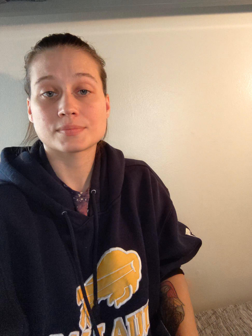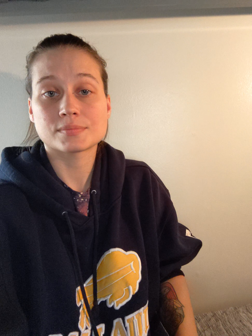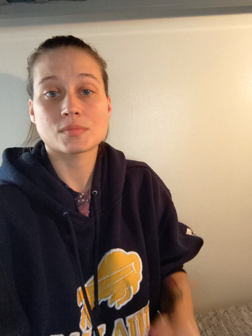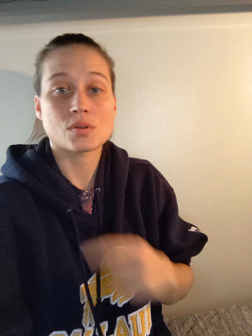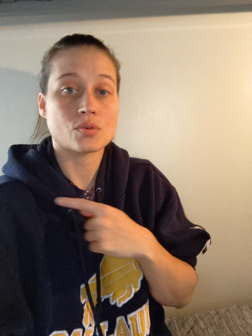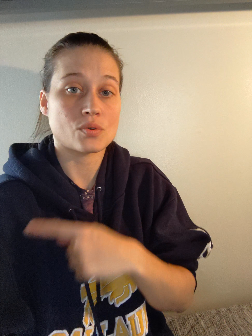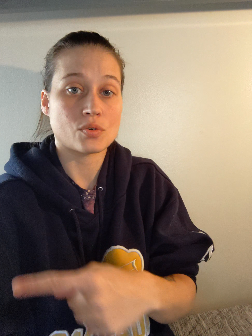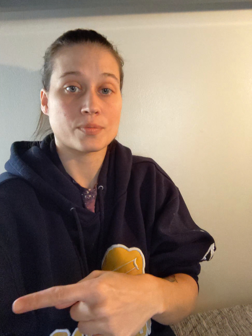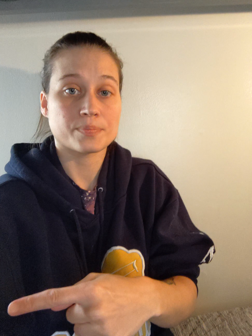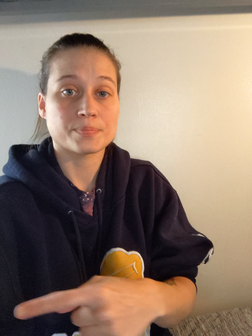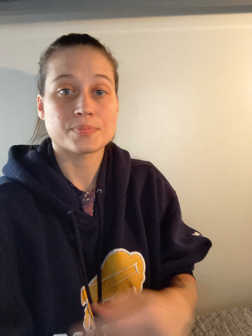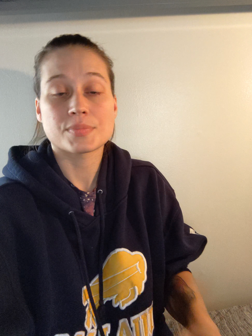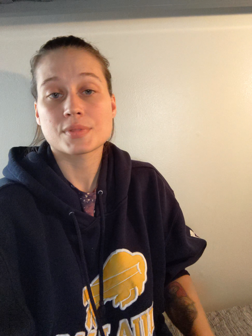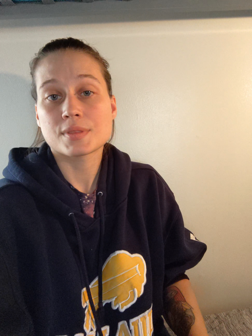arm